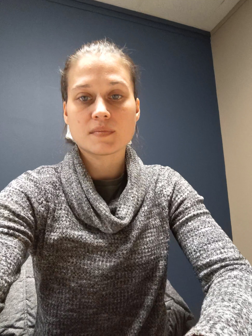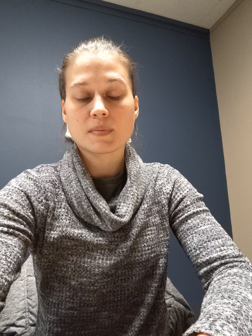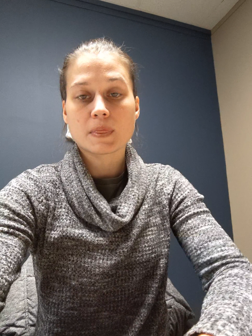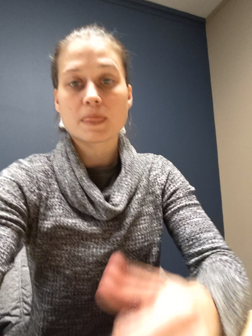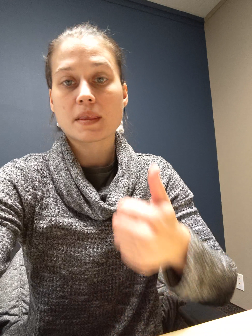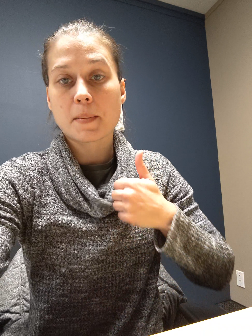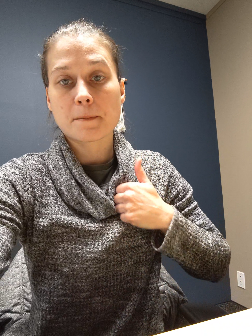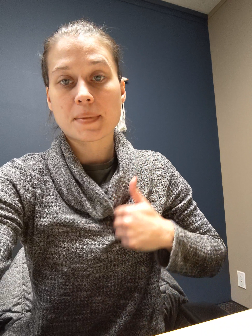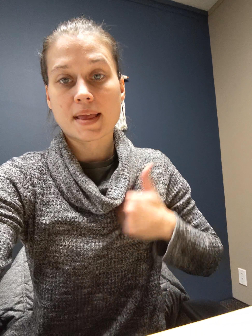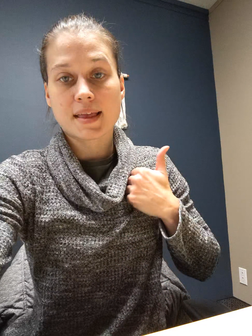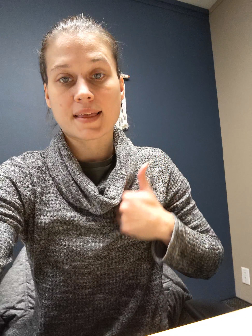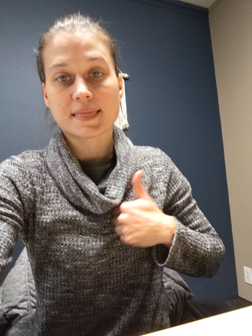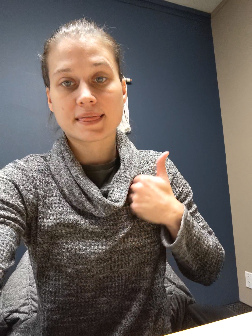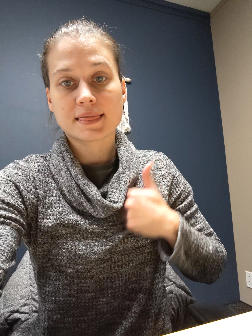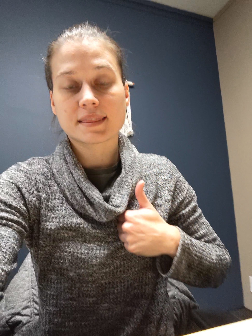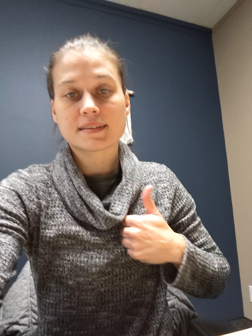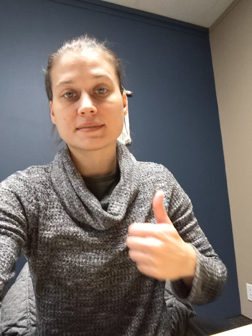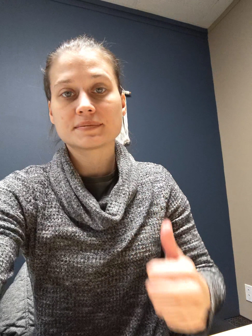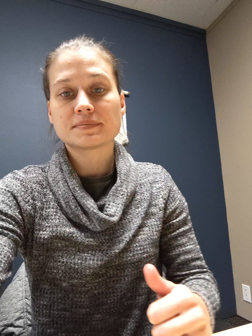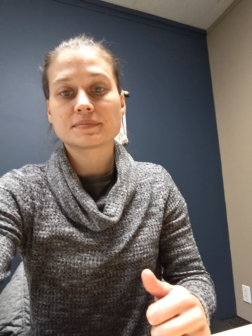bath